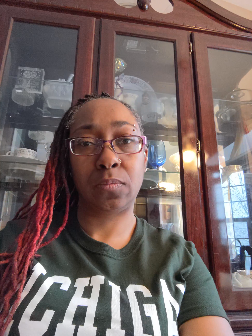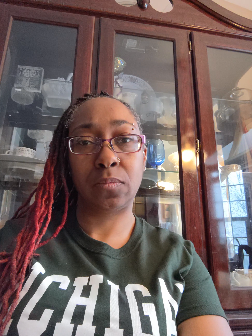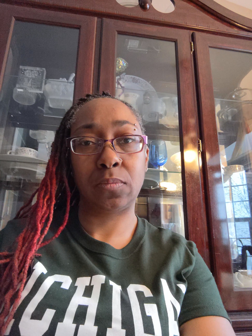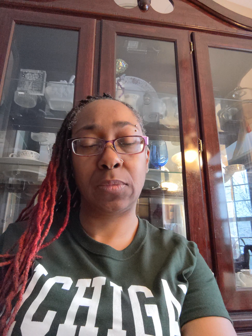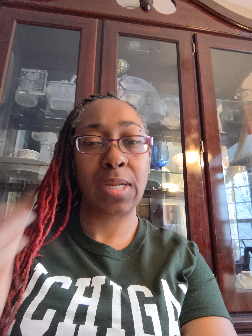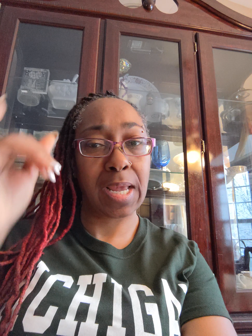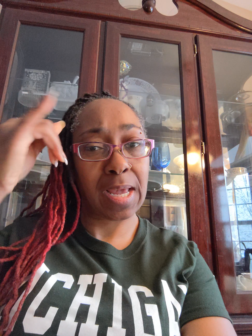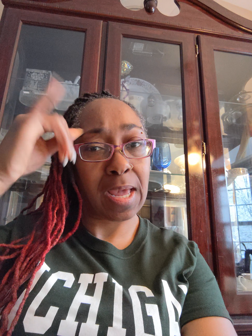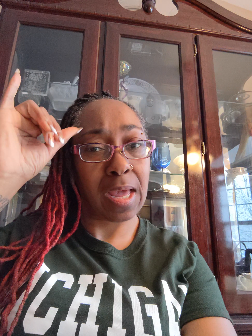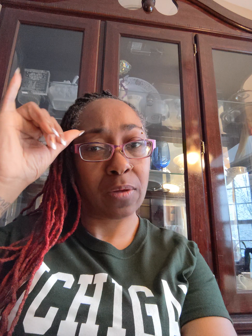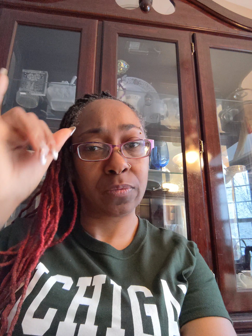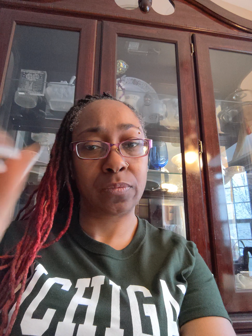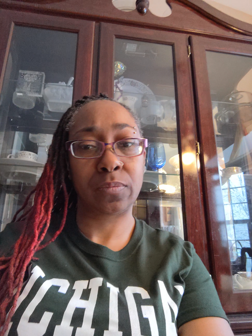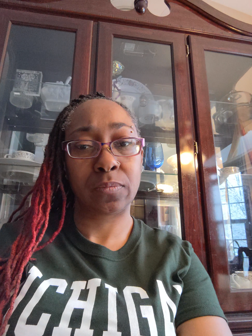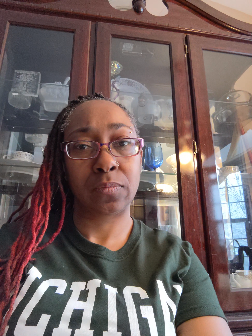cow